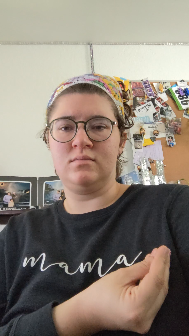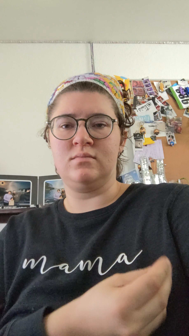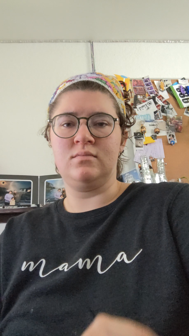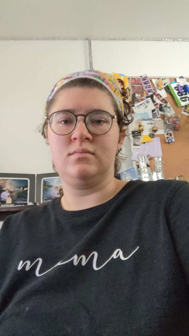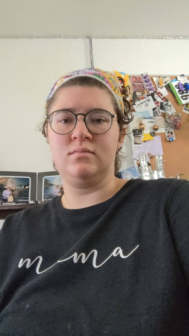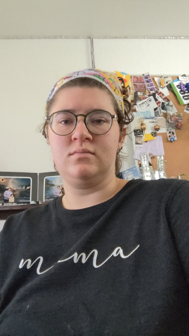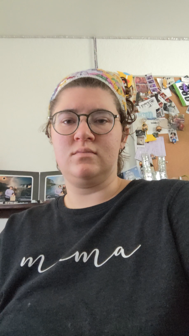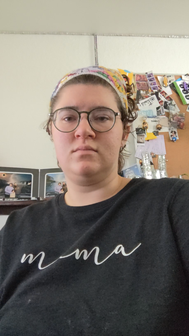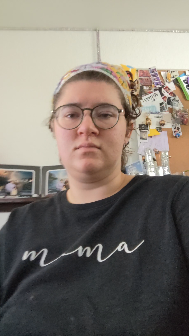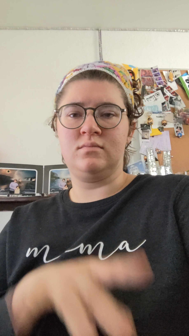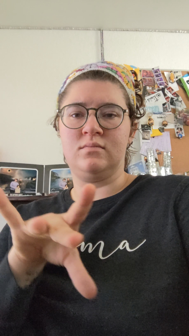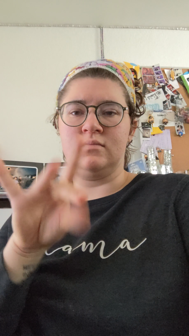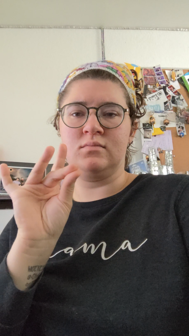pick